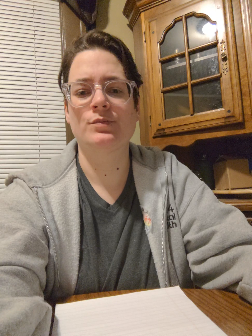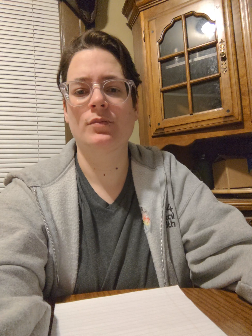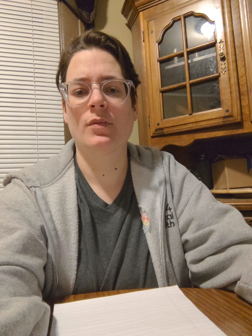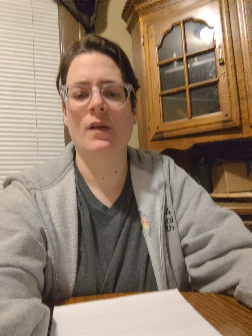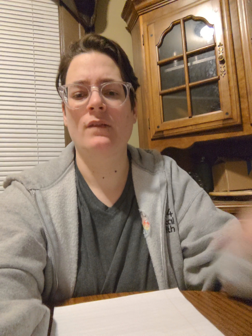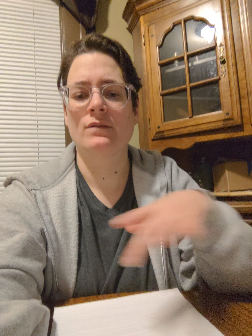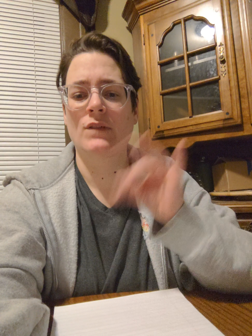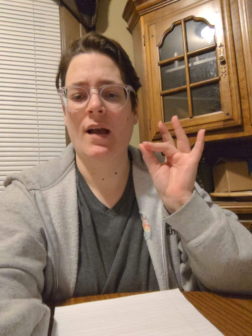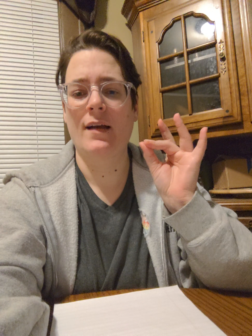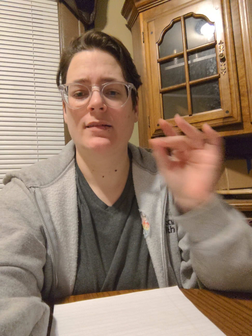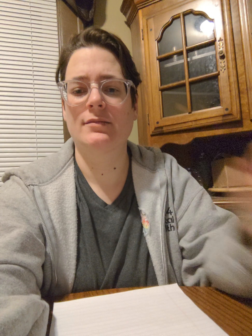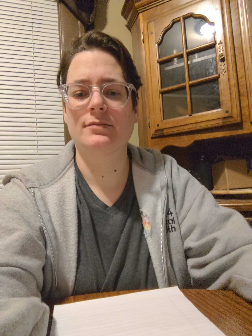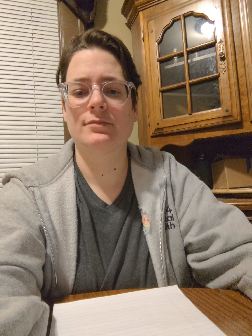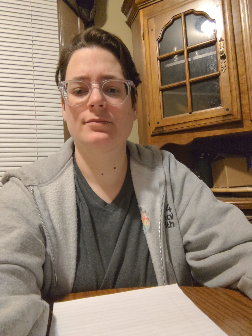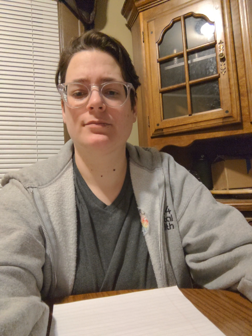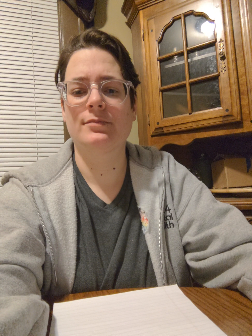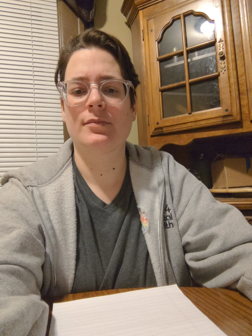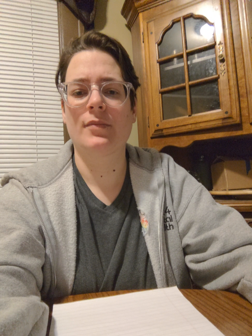find